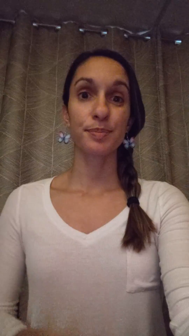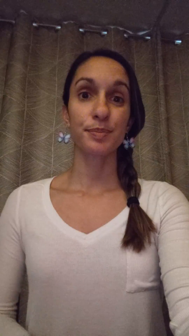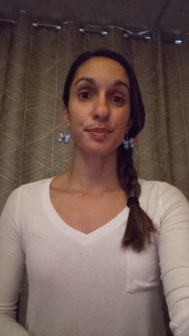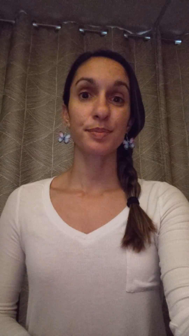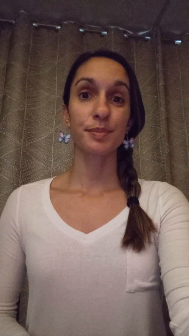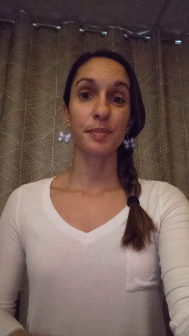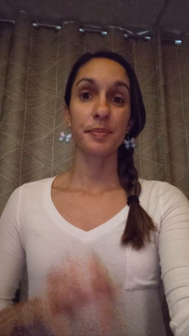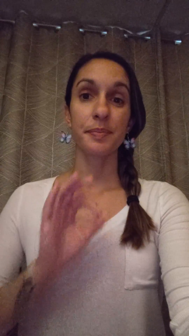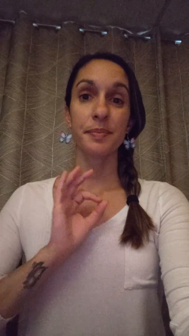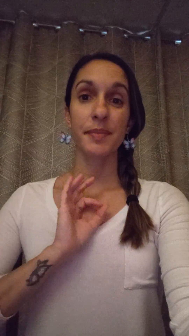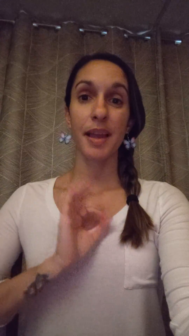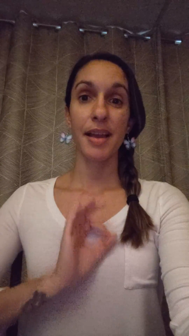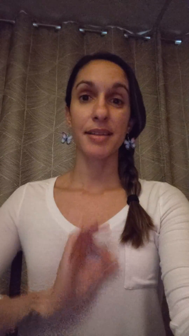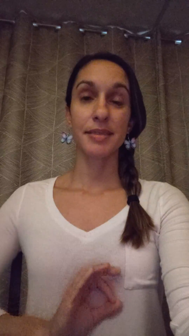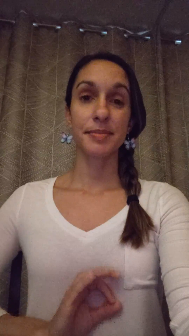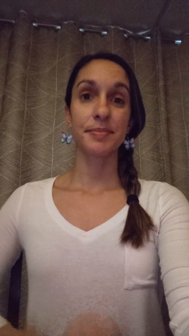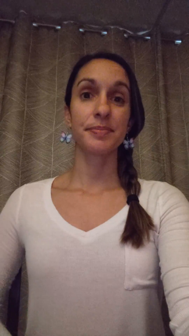button